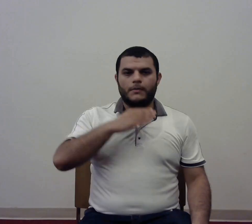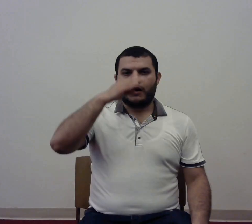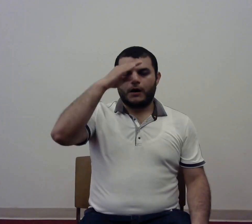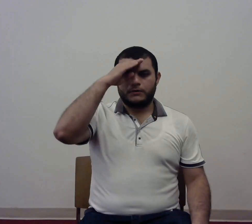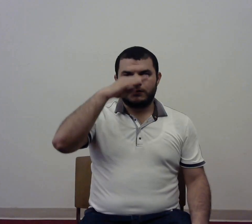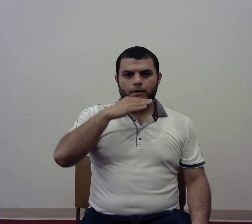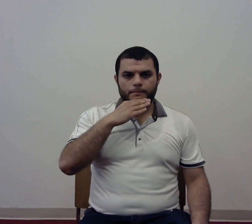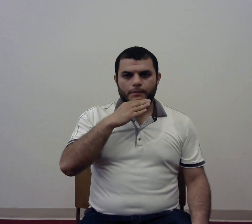ata